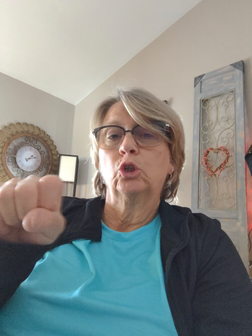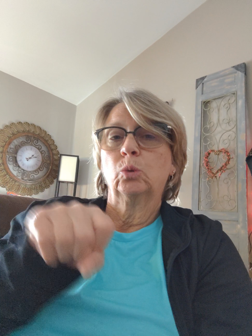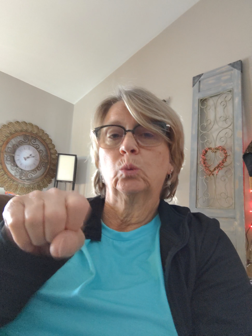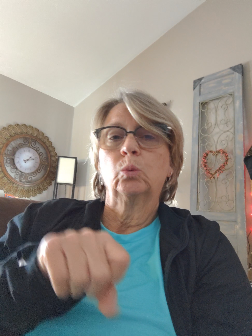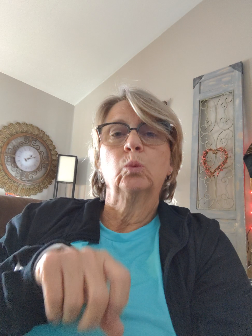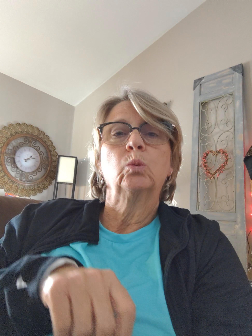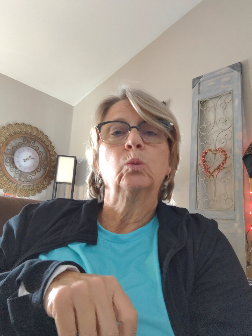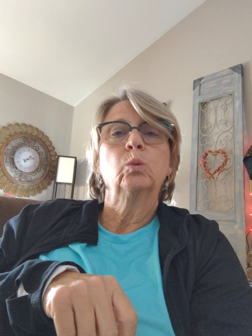shoe